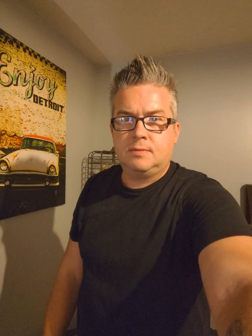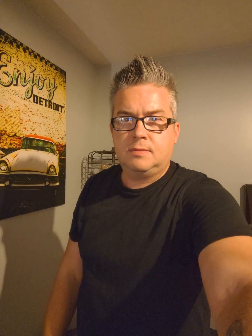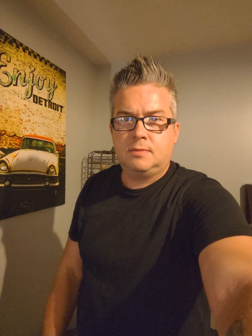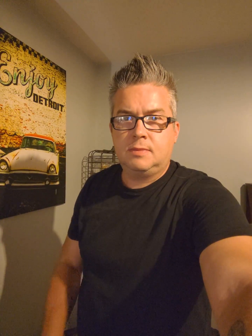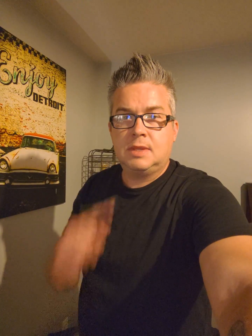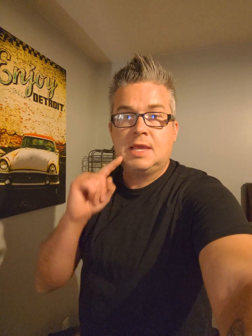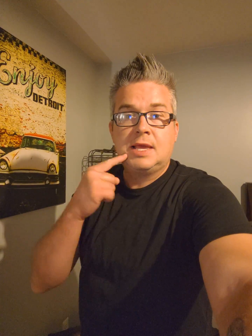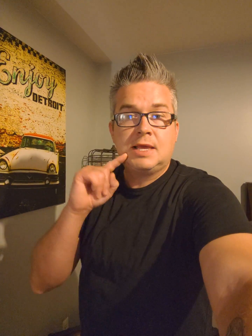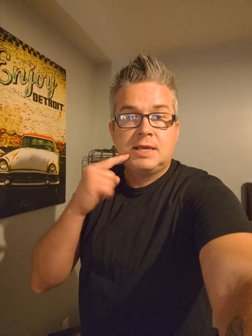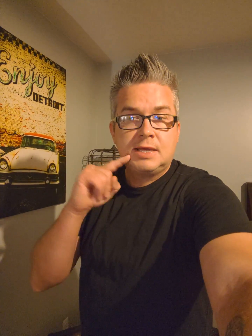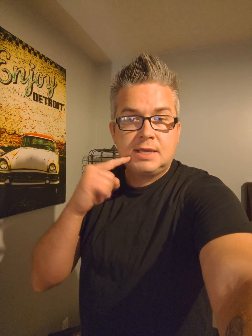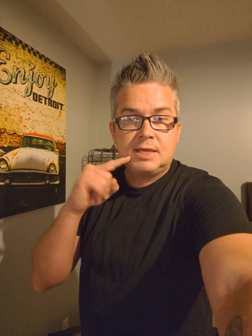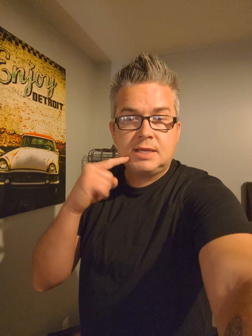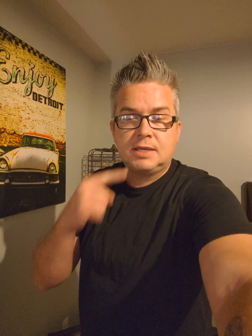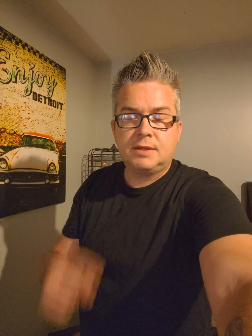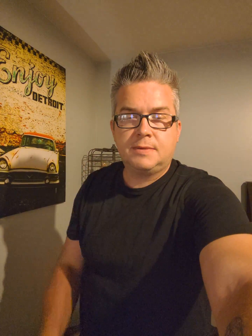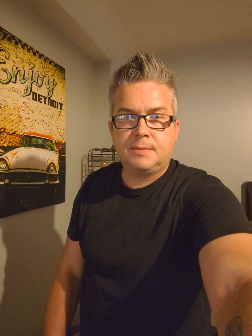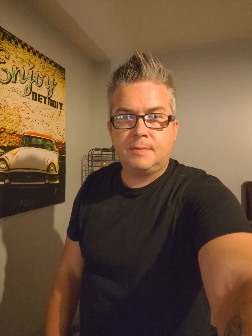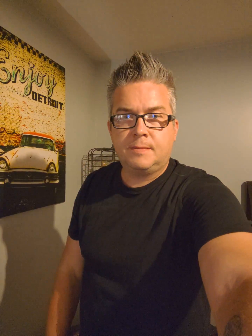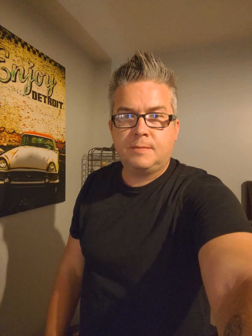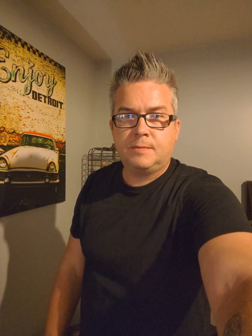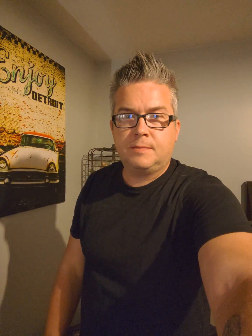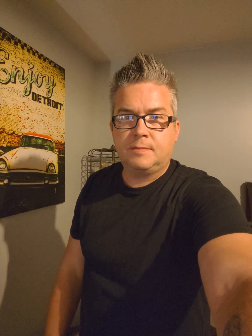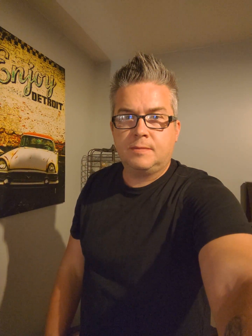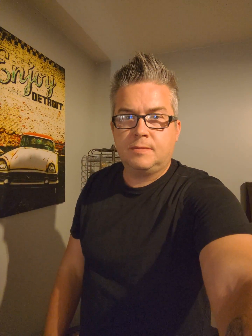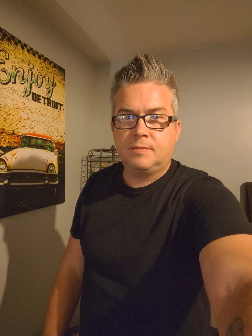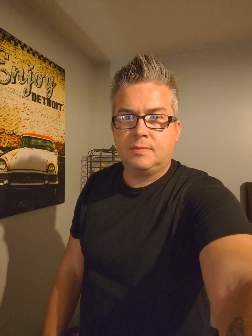candy